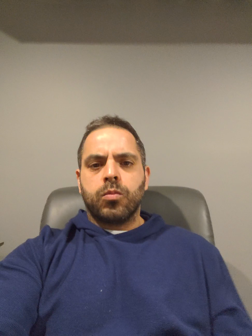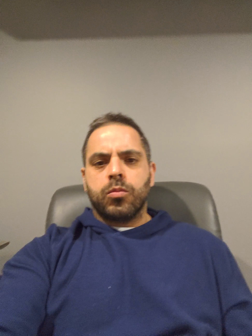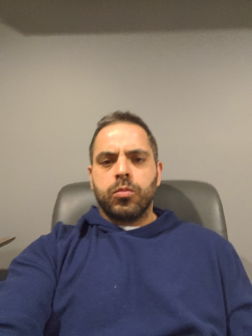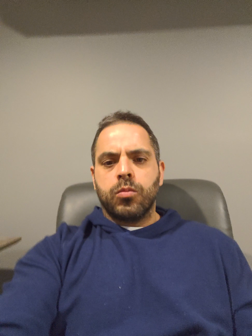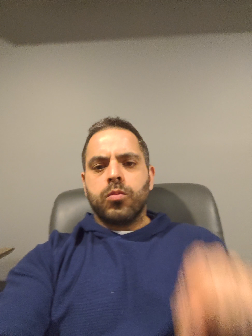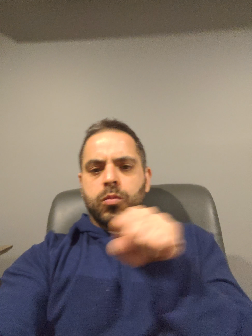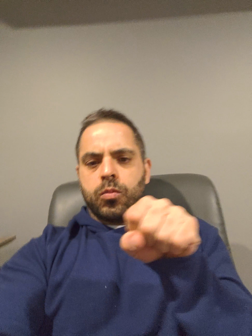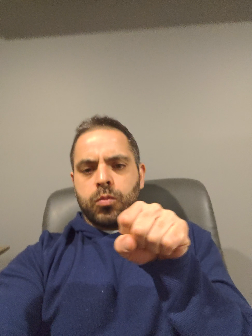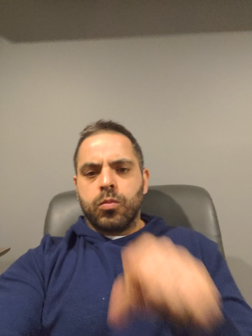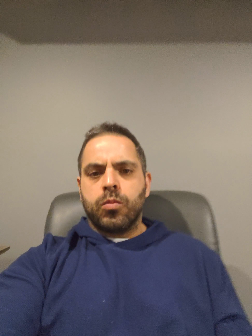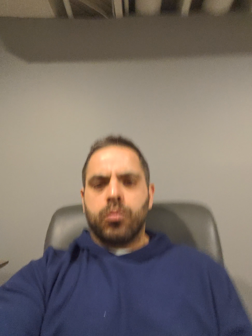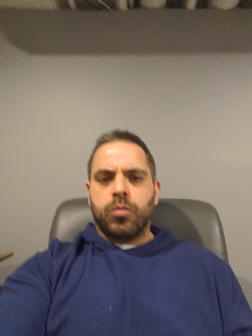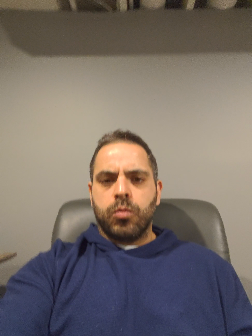shoe